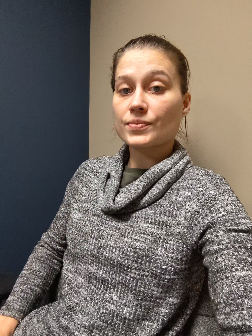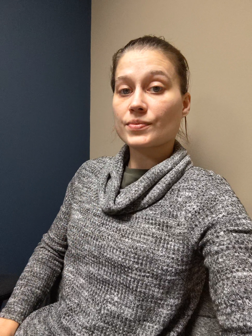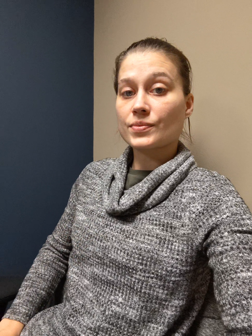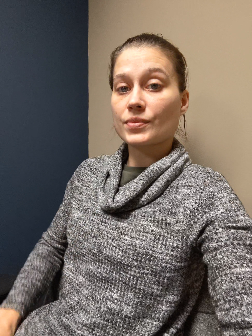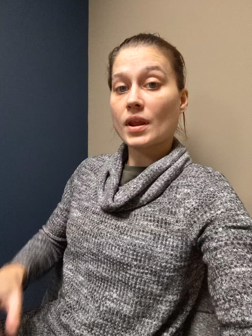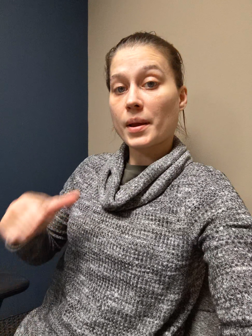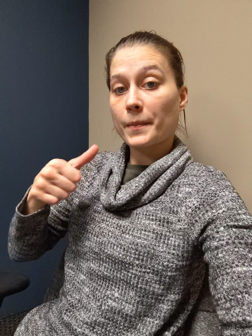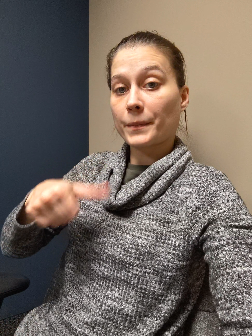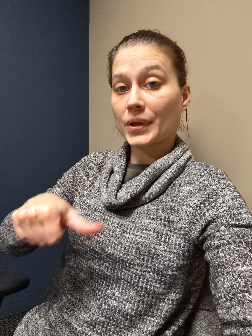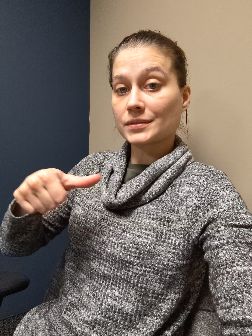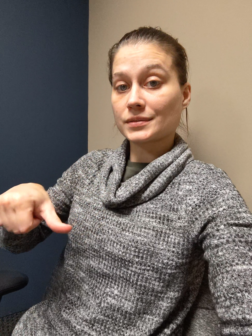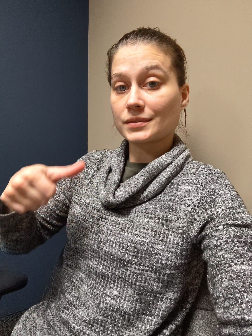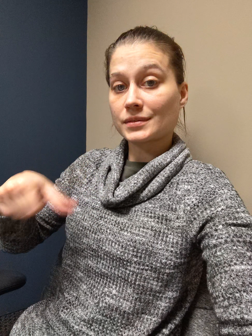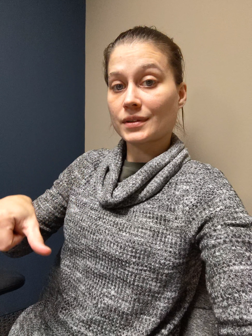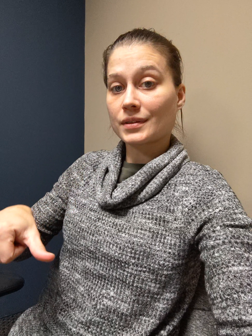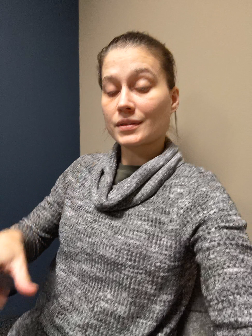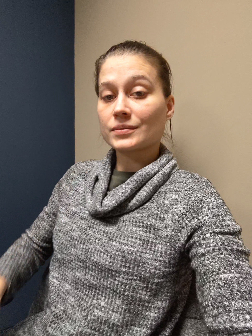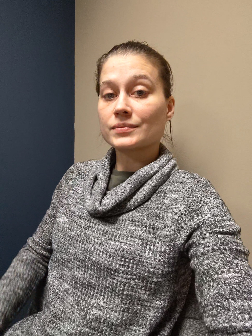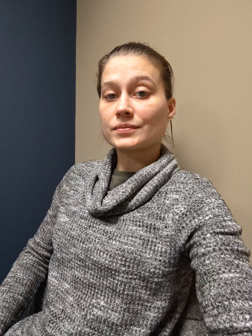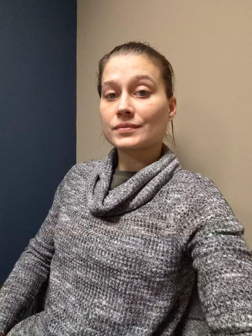puzzle